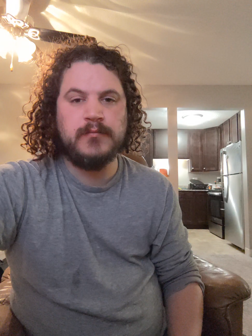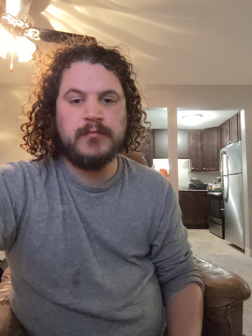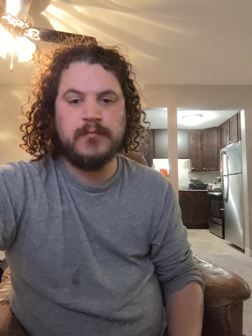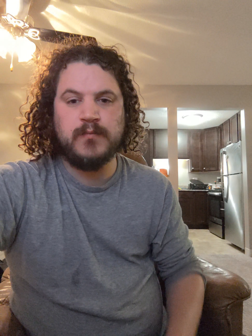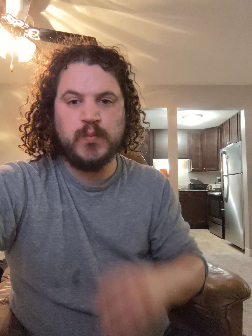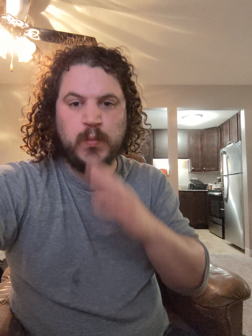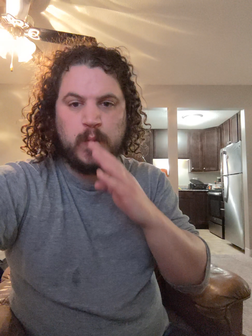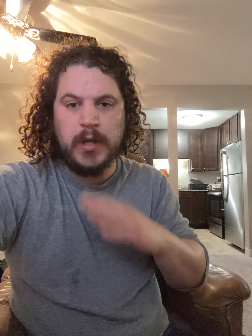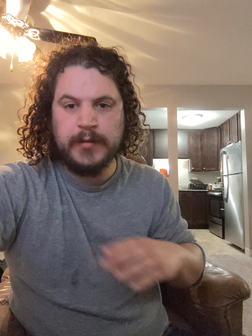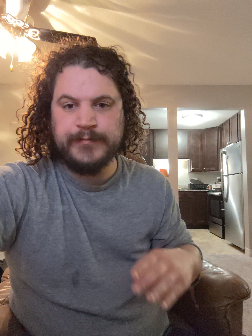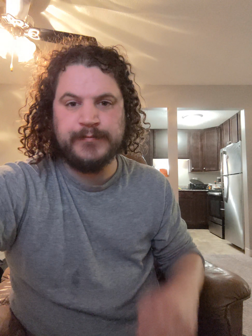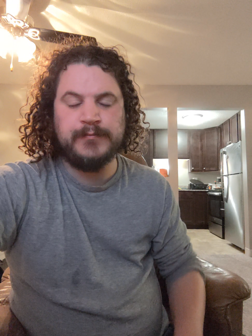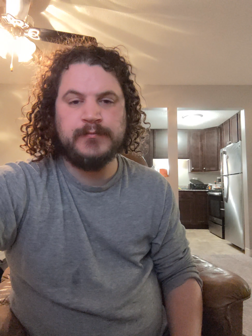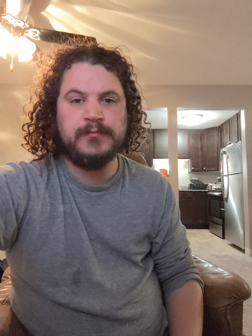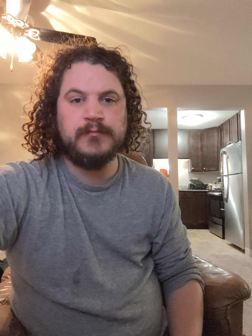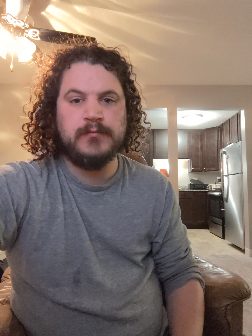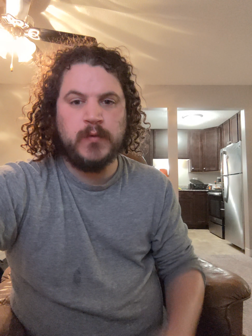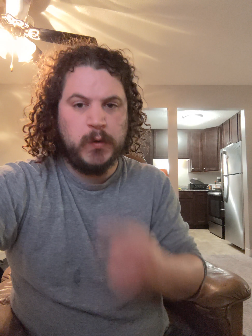quiet